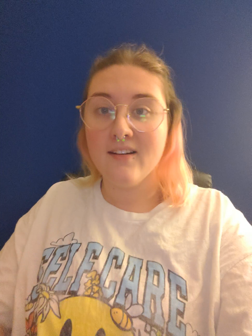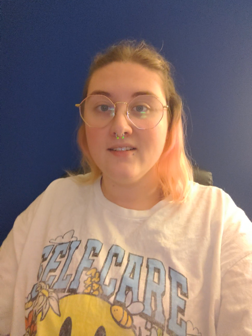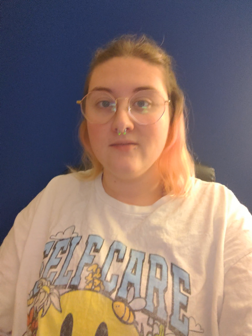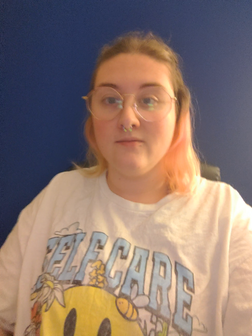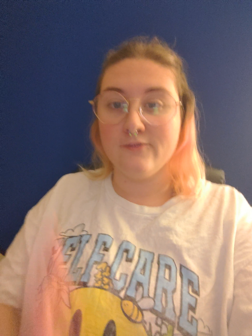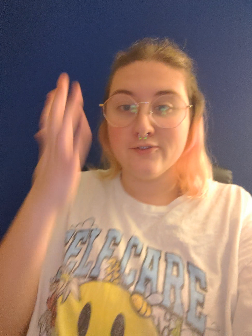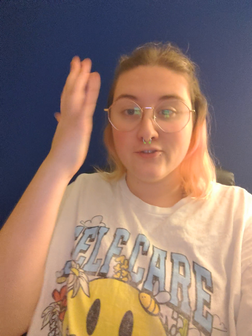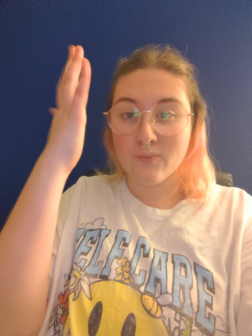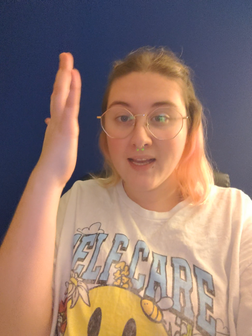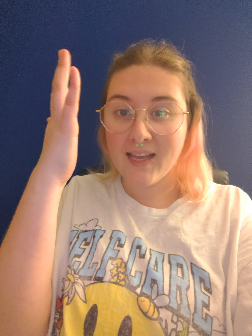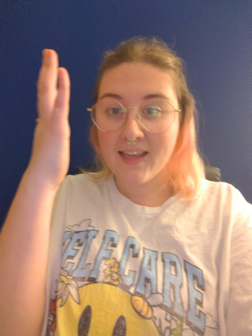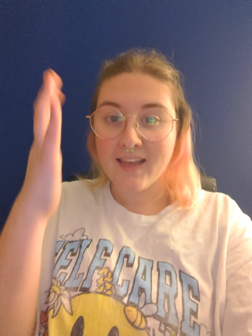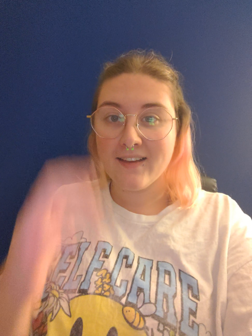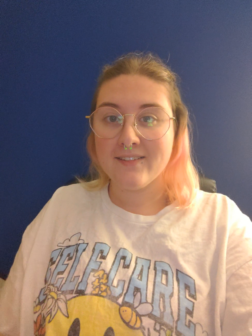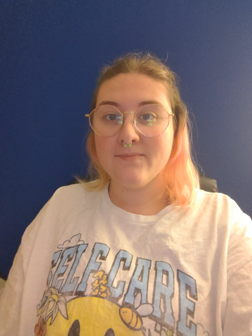tree